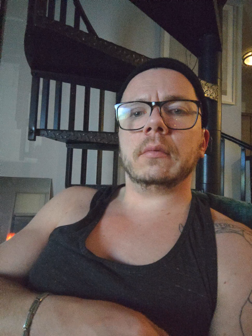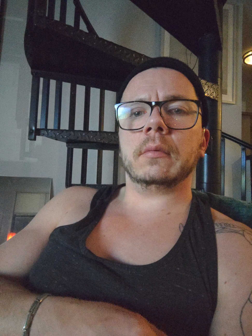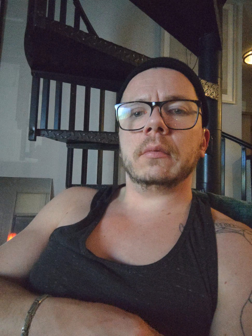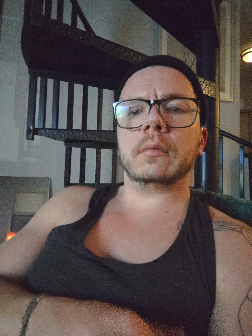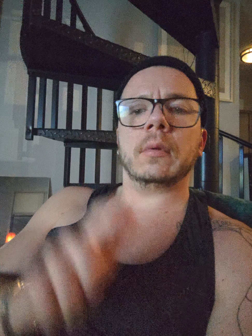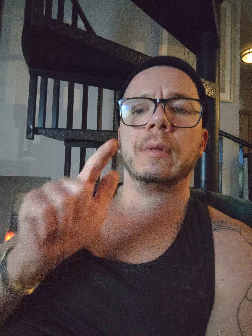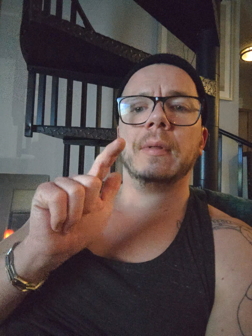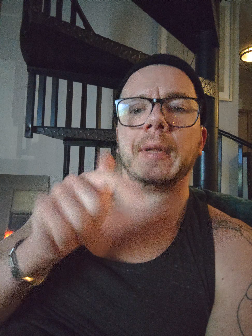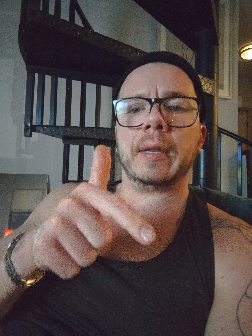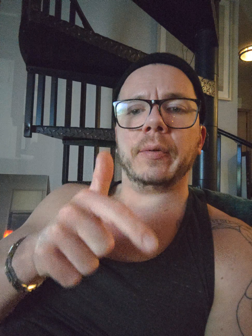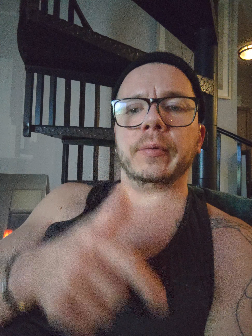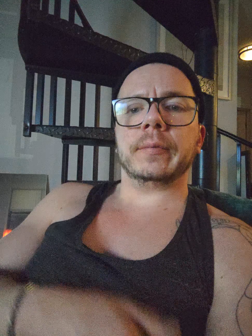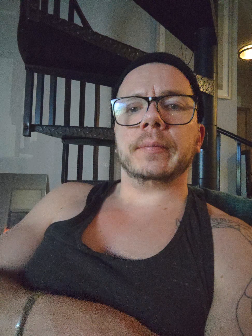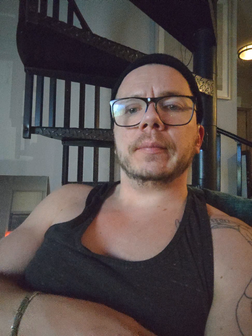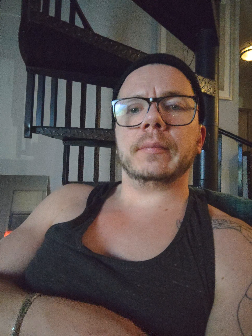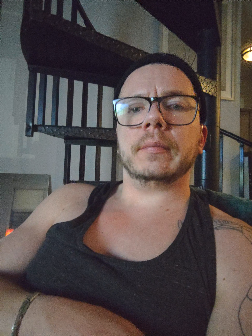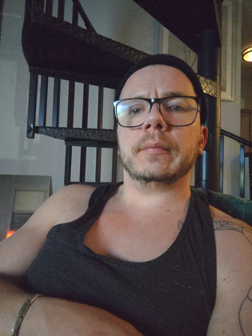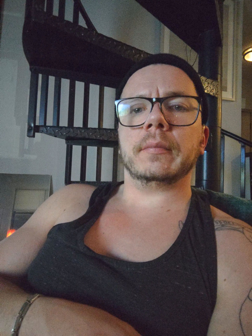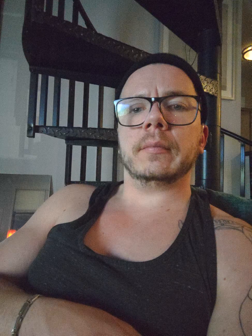later